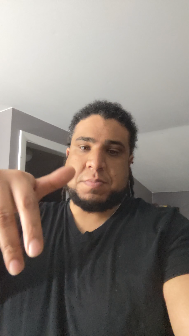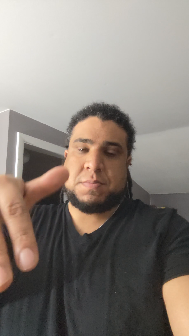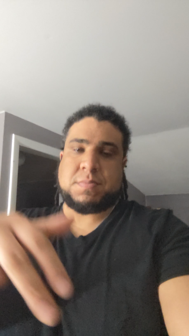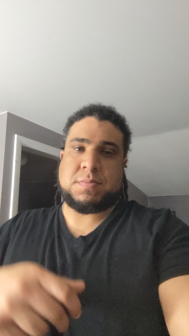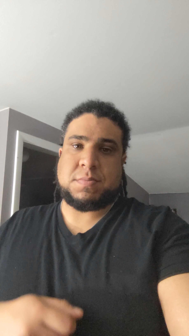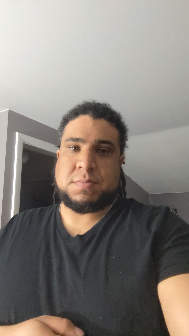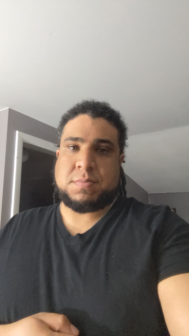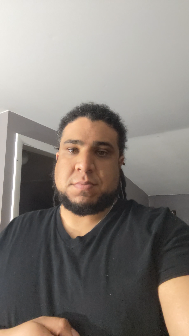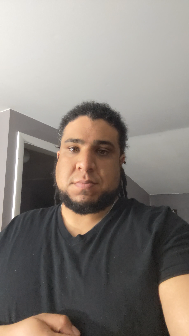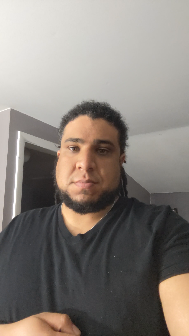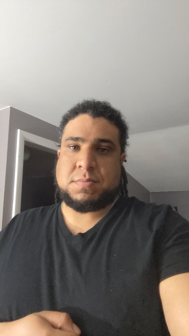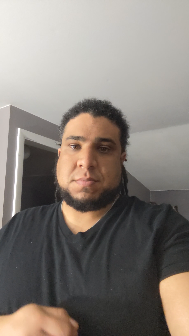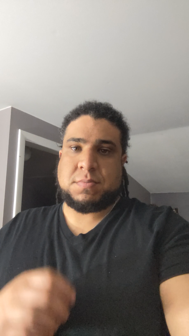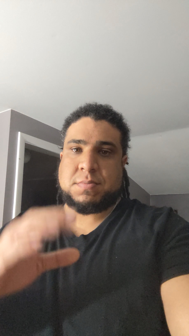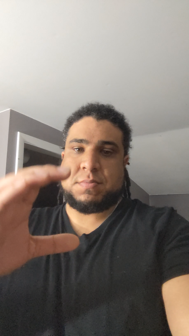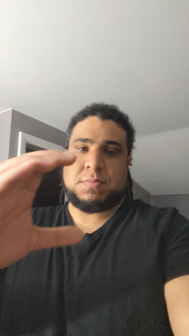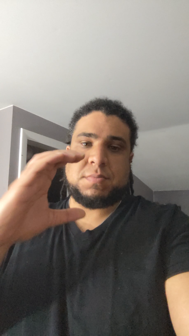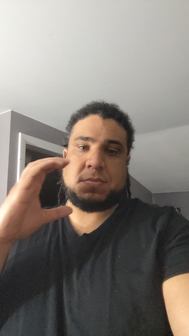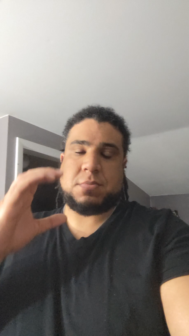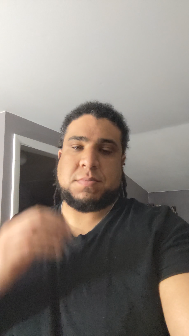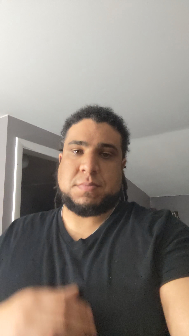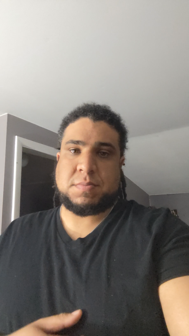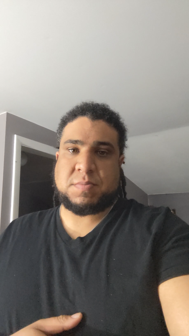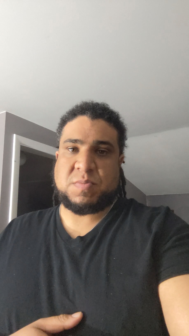bus